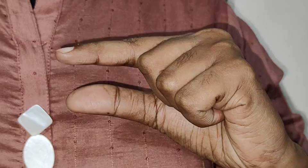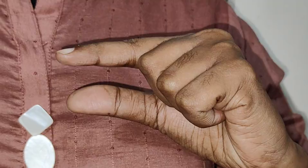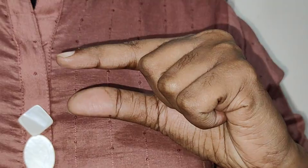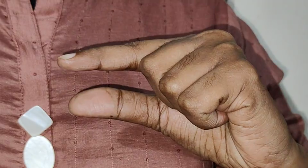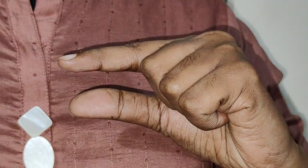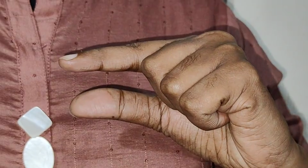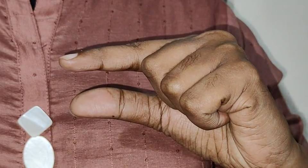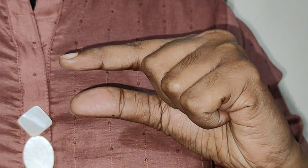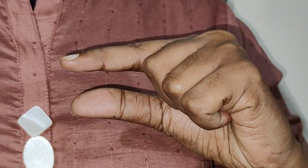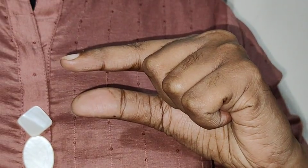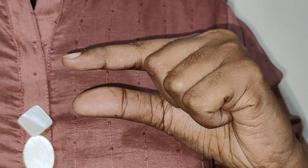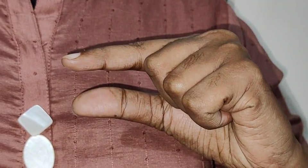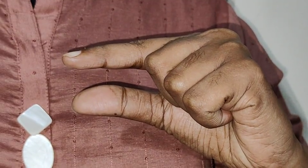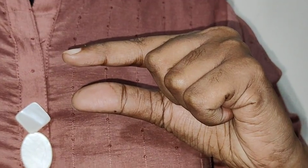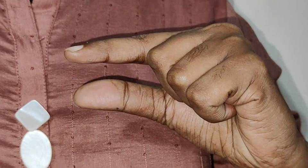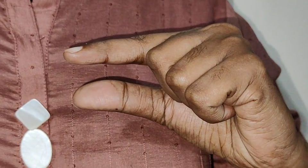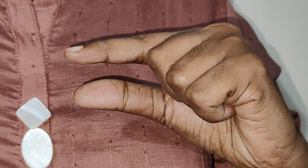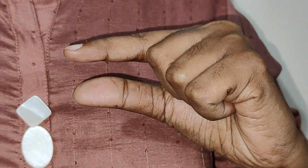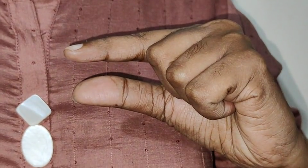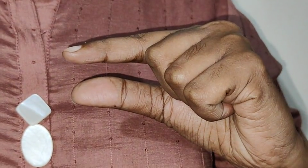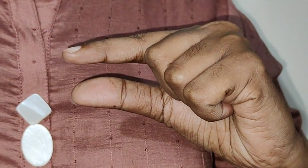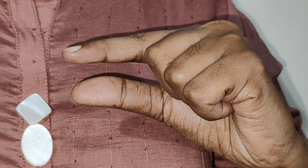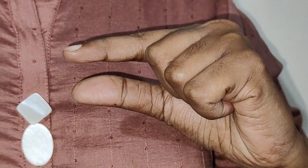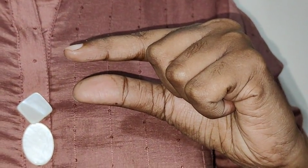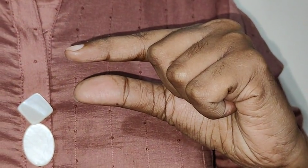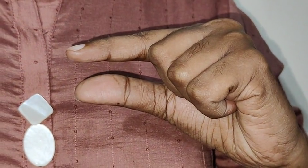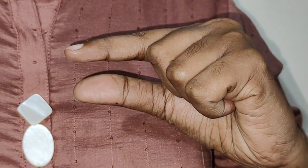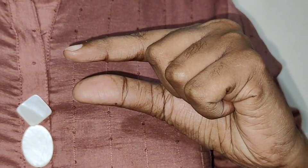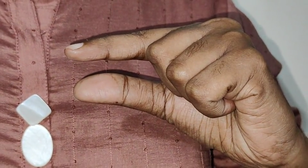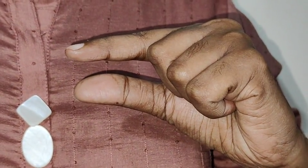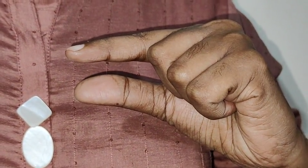ഉ